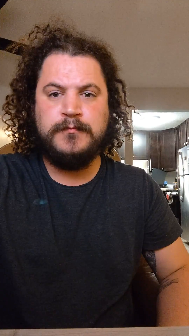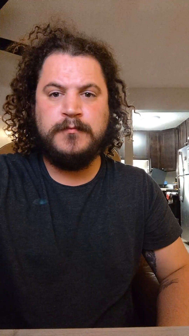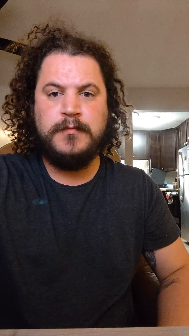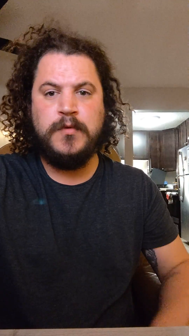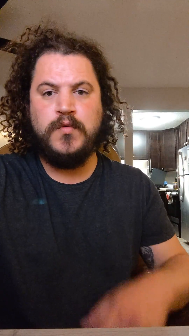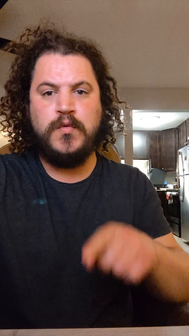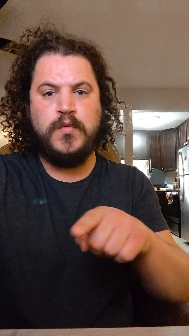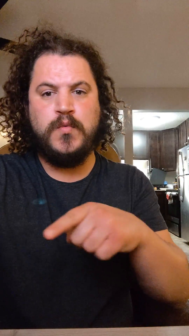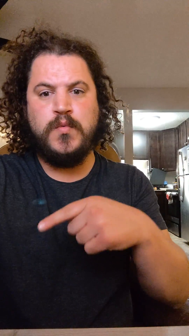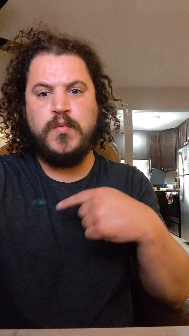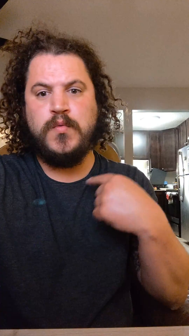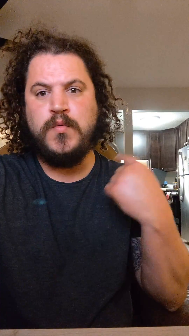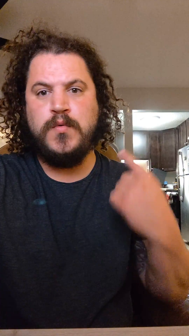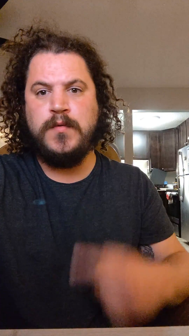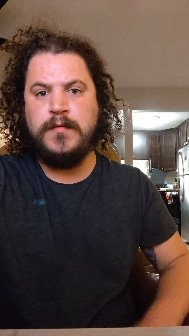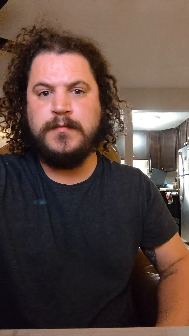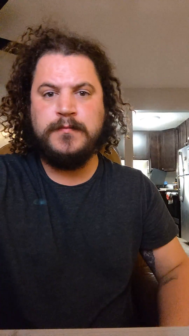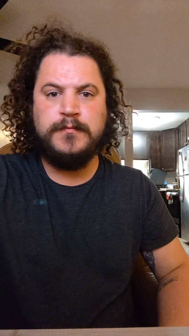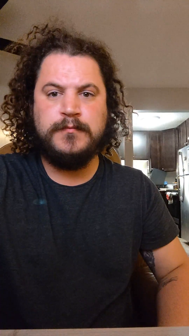long